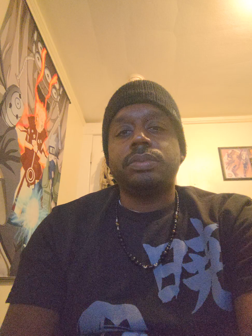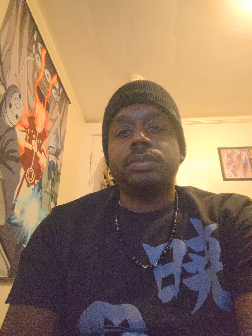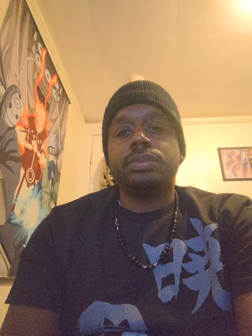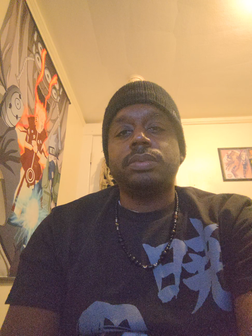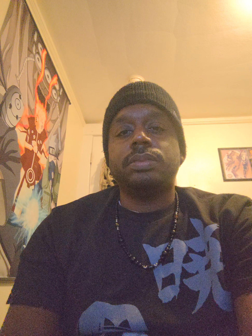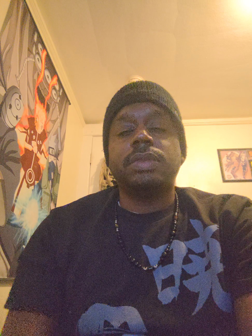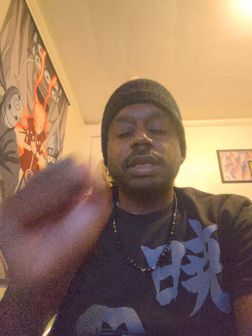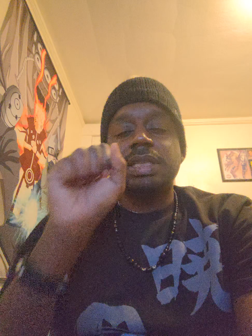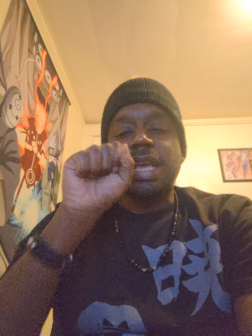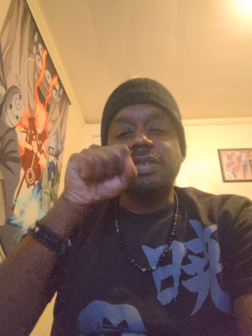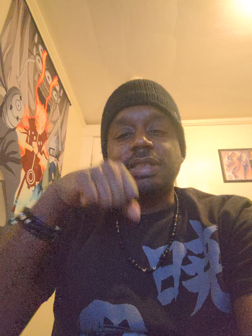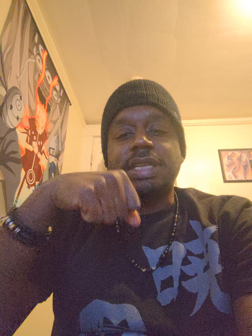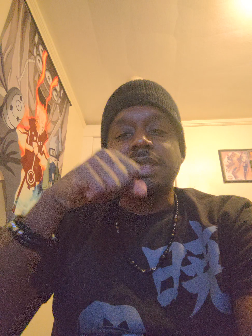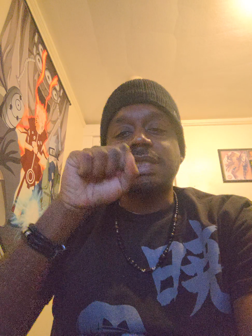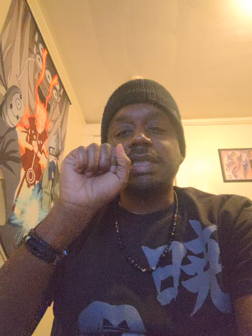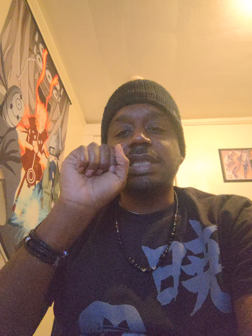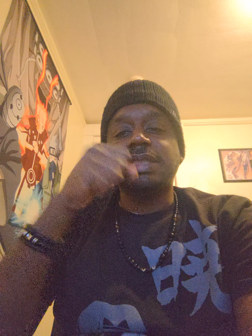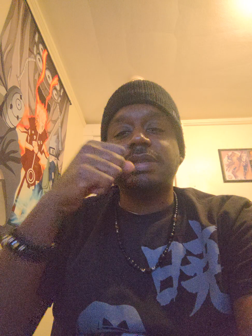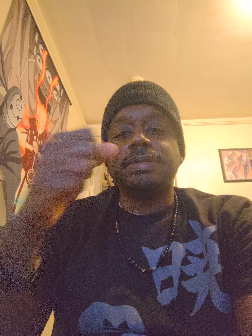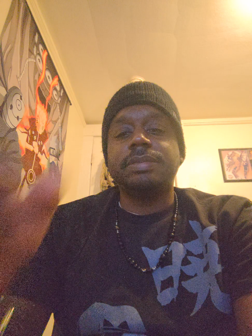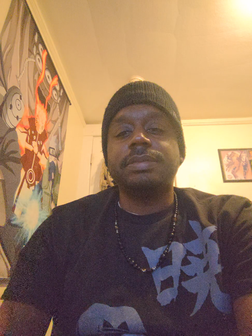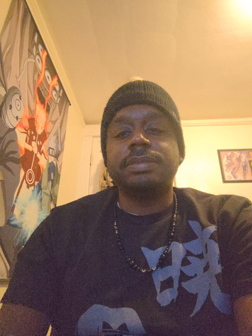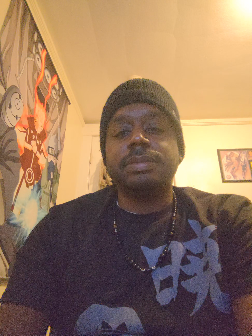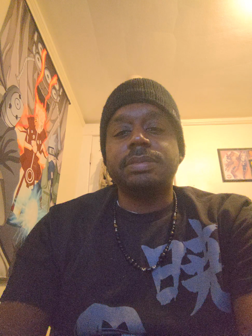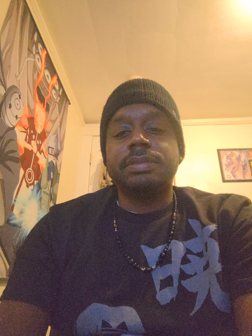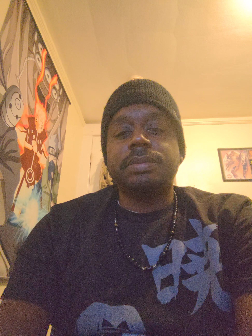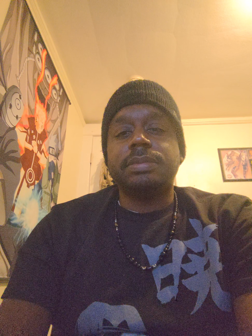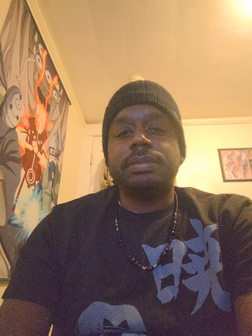carrot